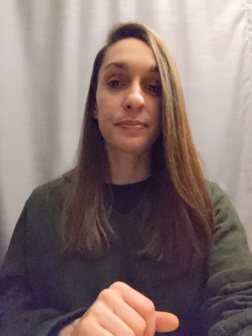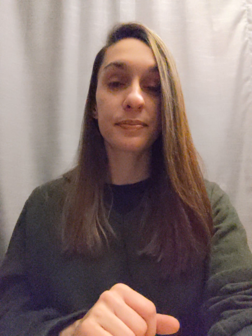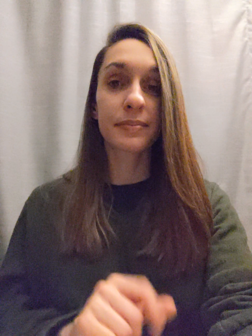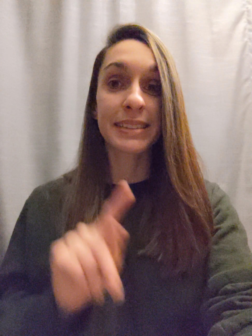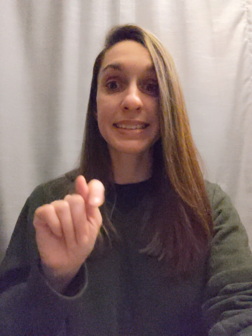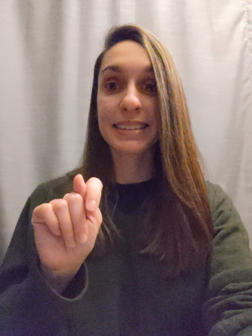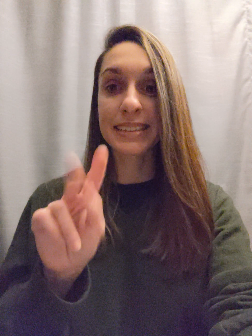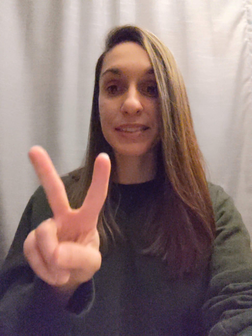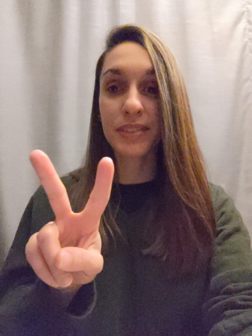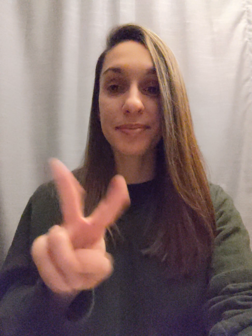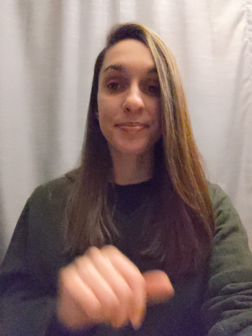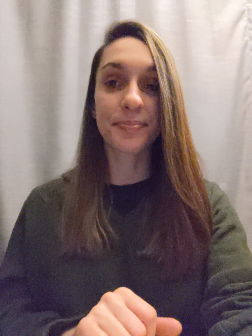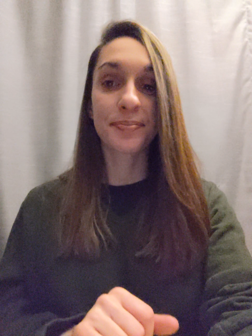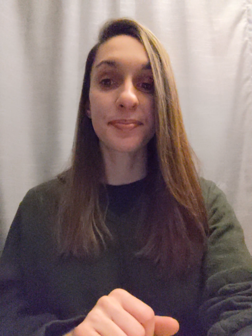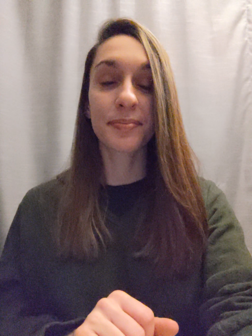TV